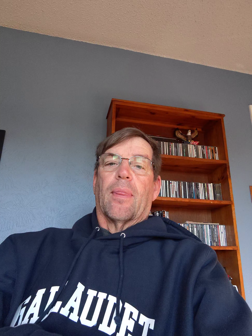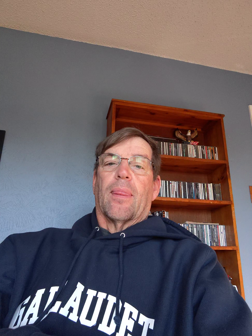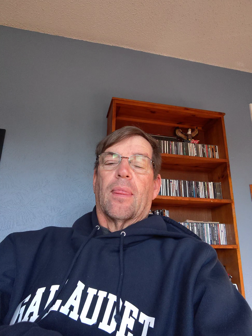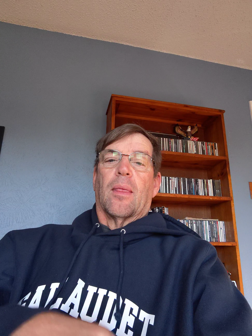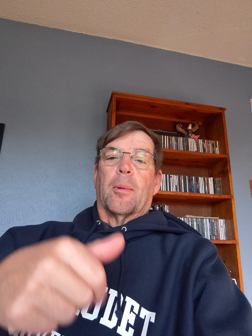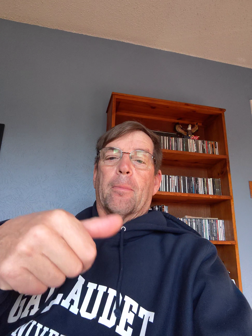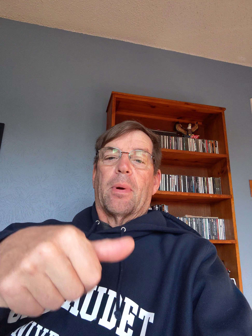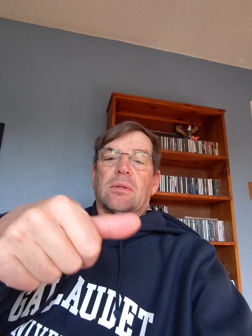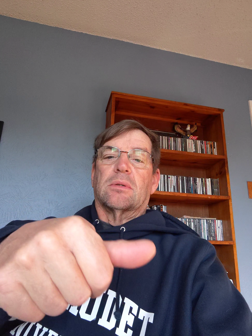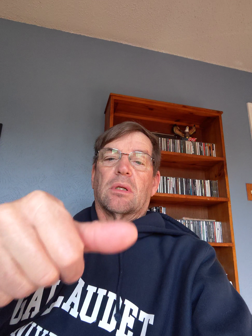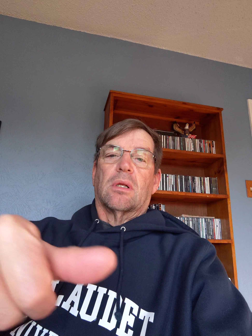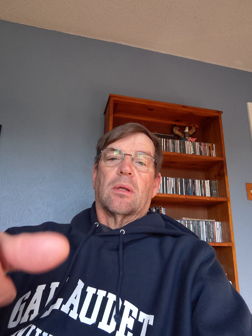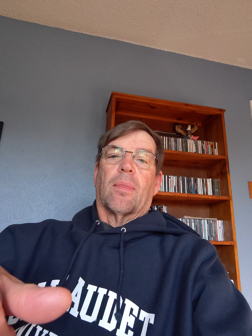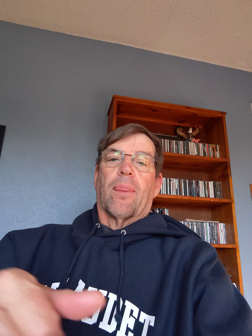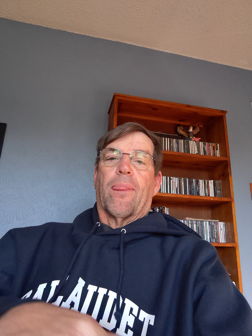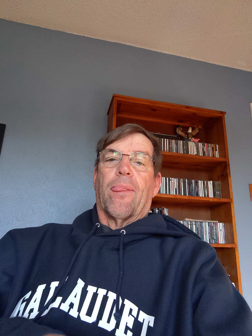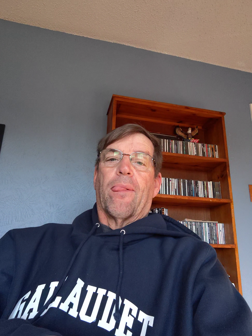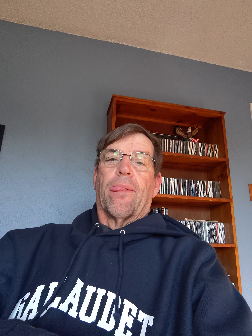puzzle